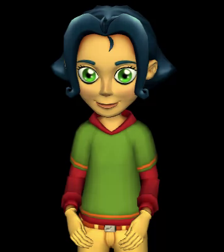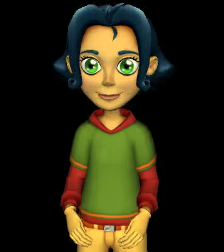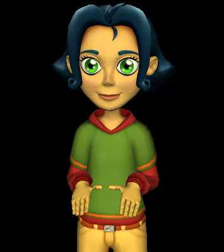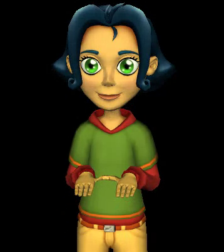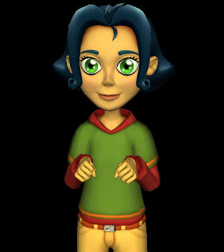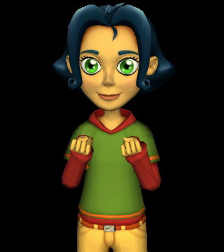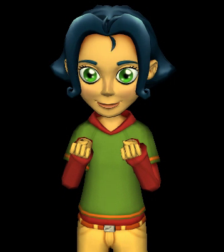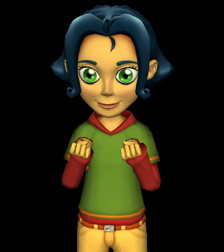ينقذ